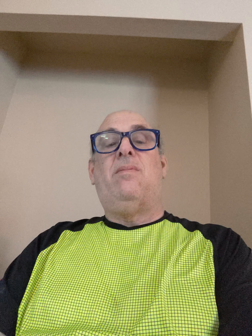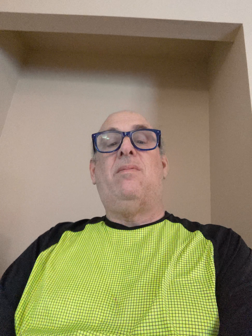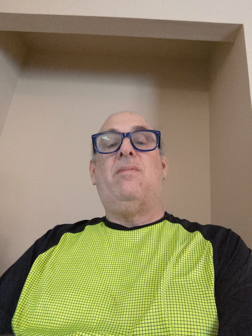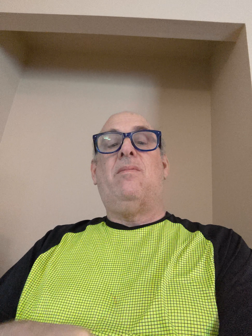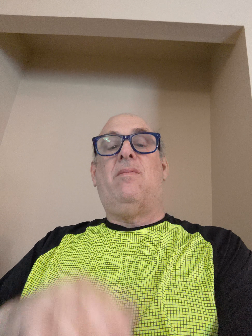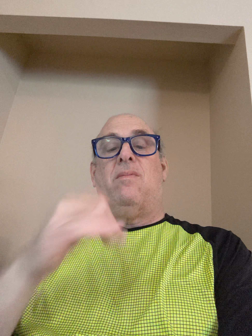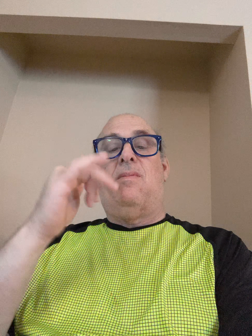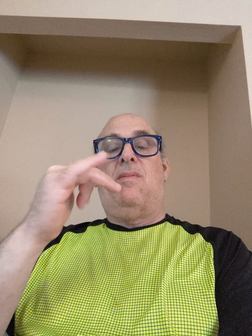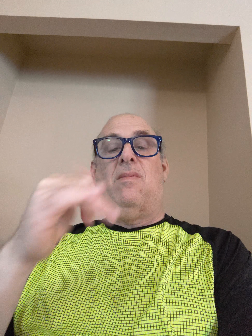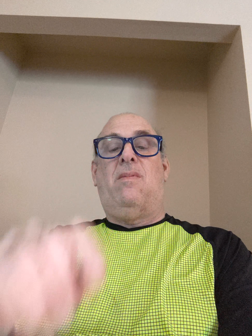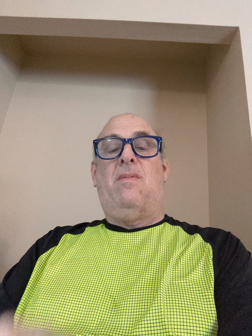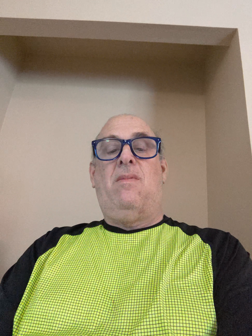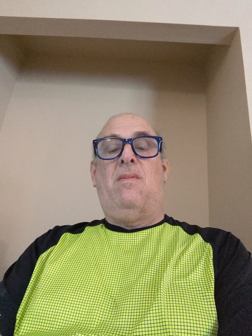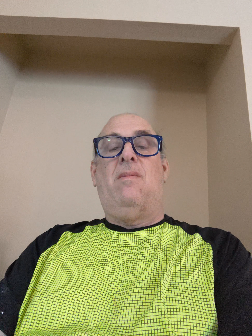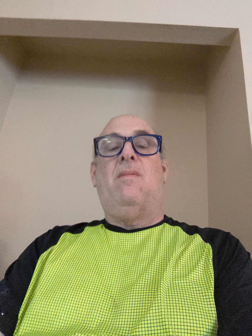yellow